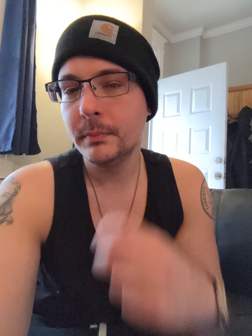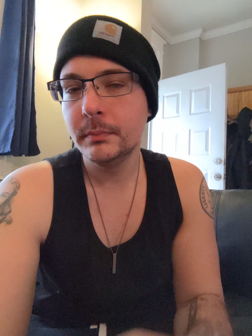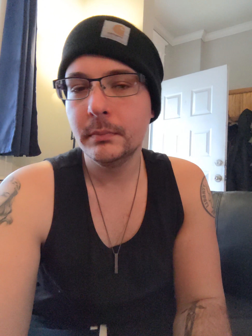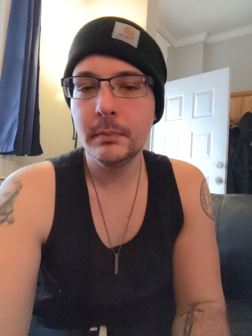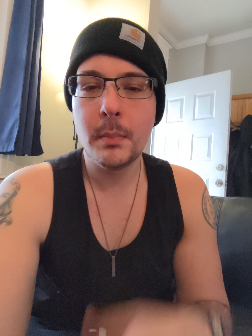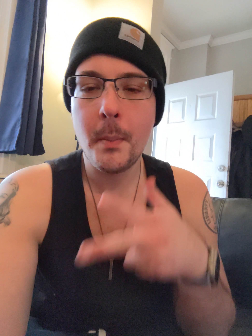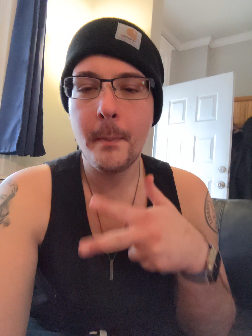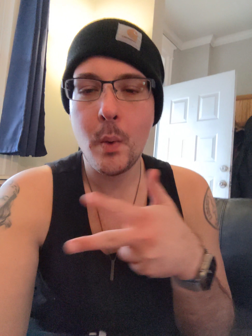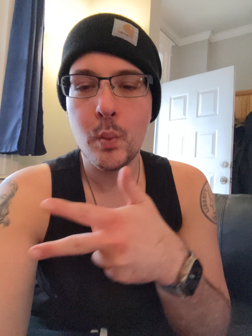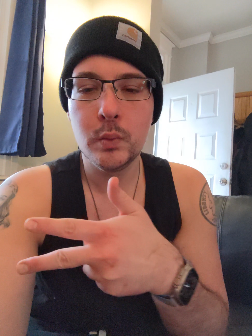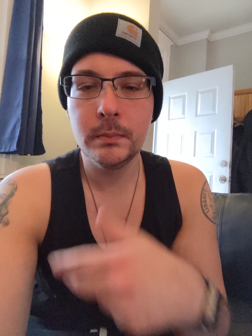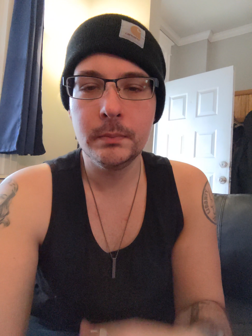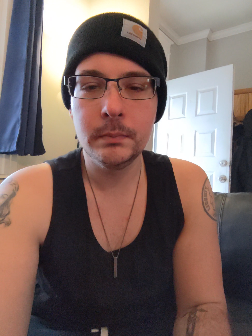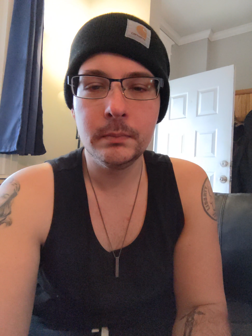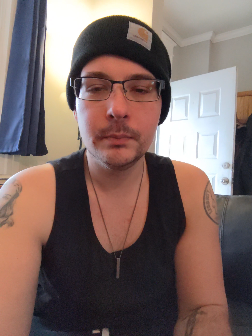boat